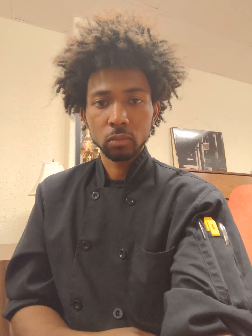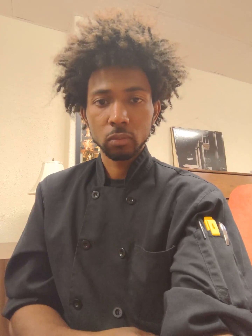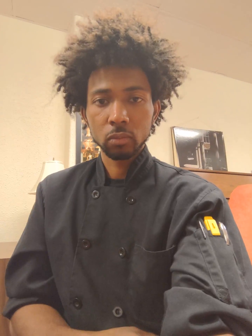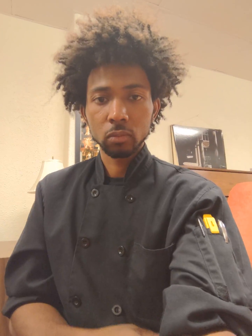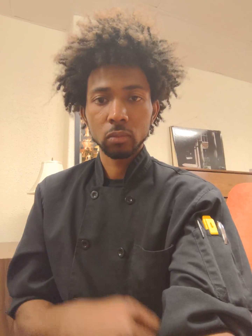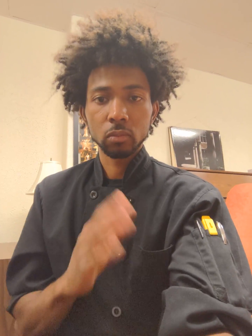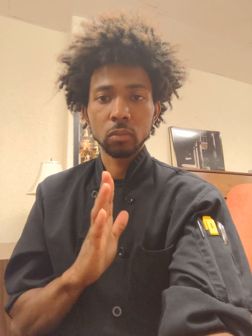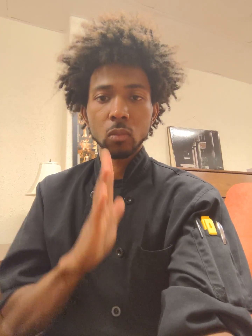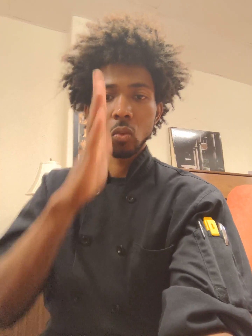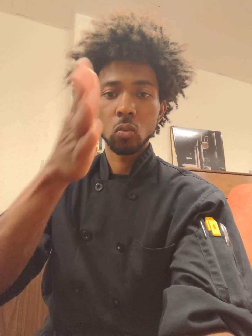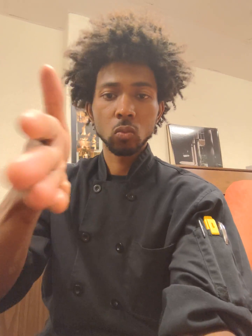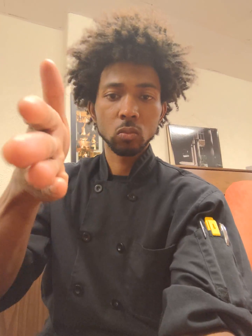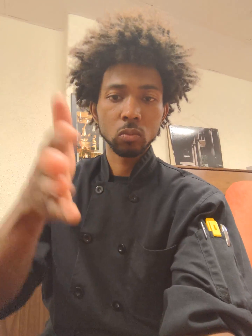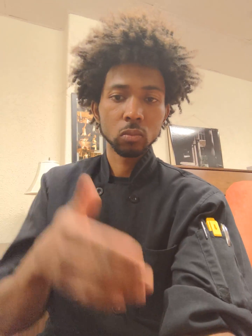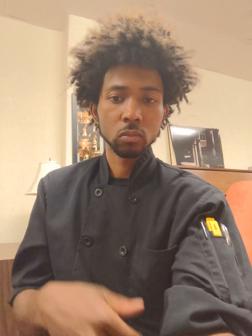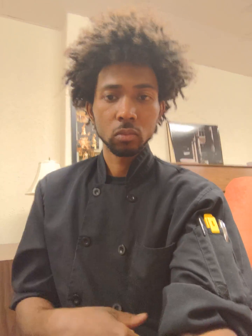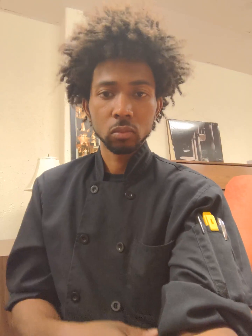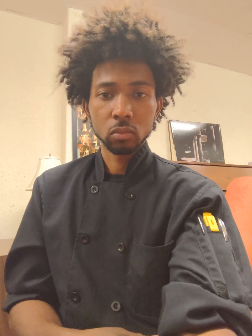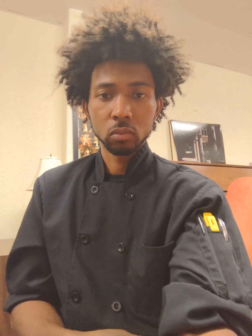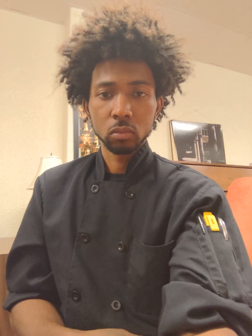over